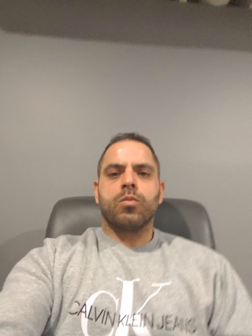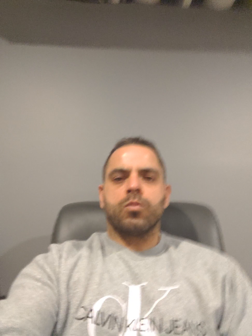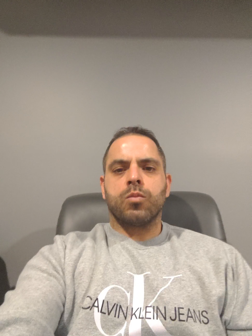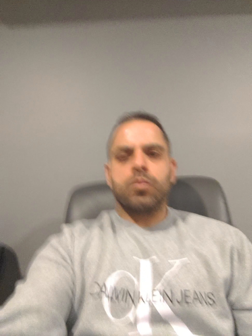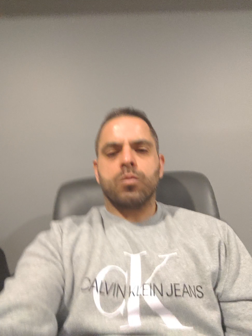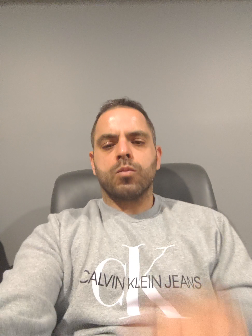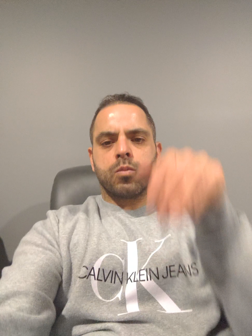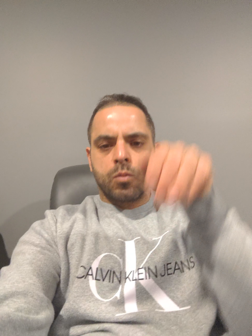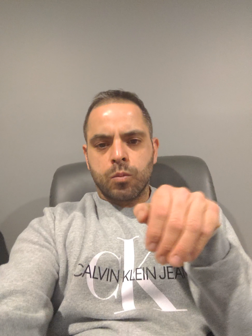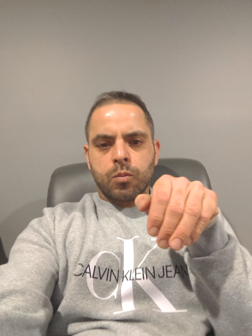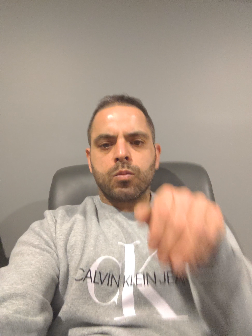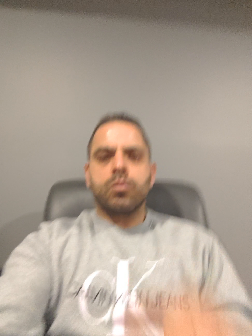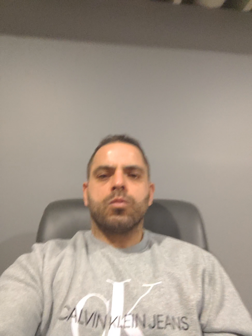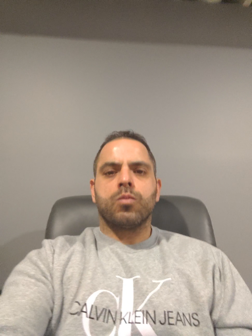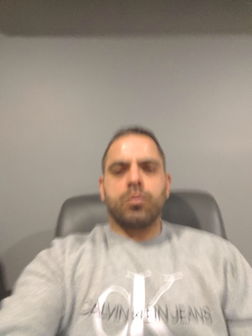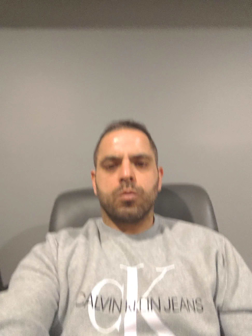night